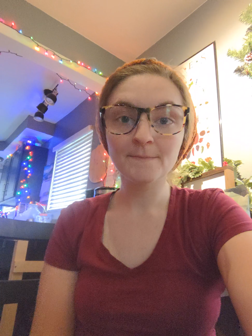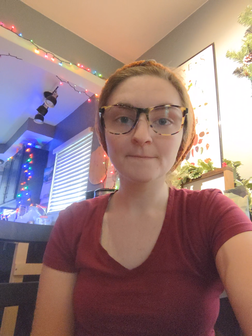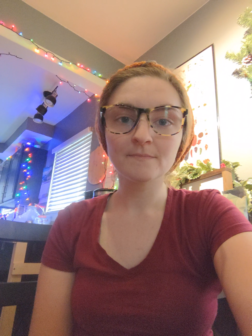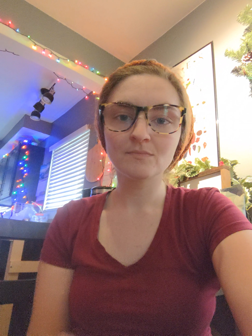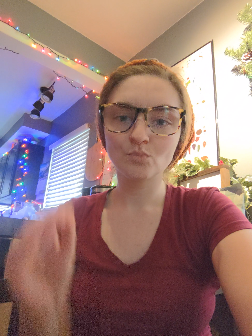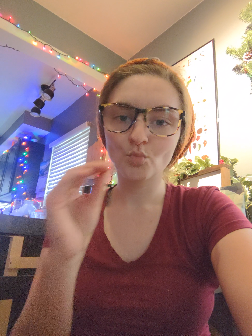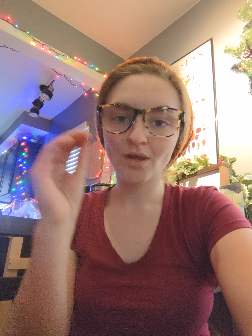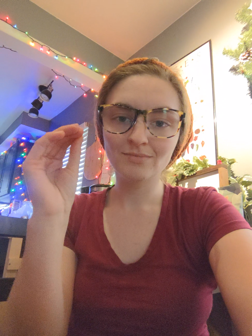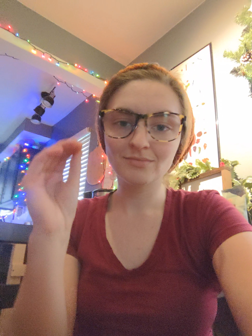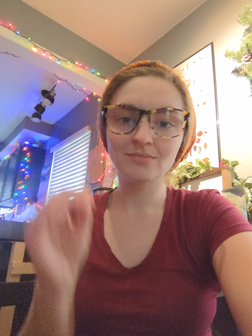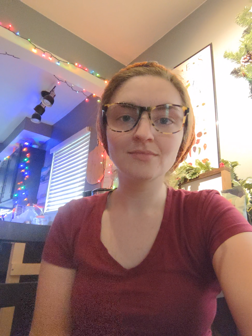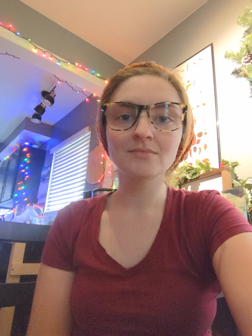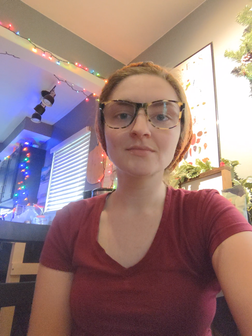kiss